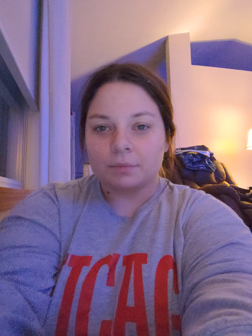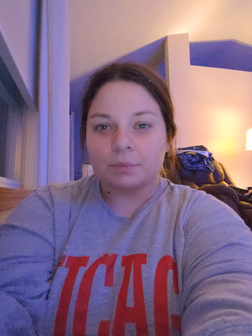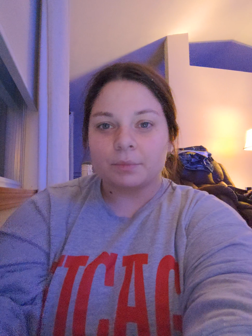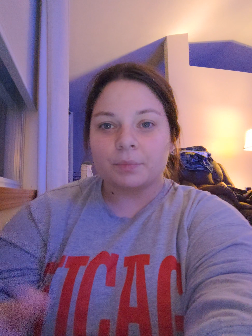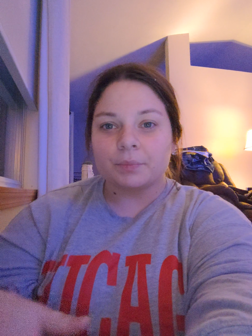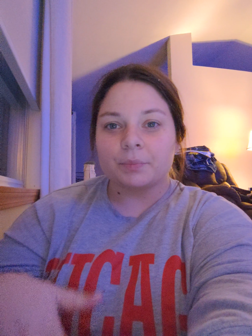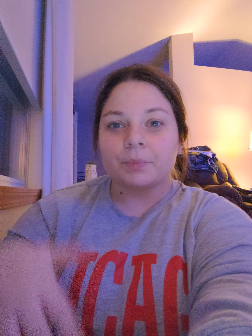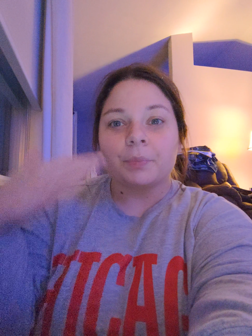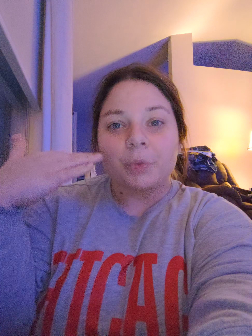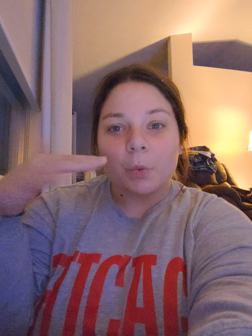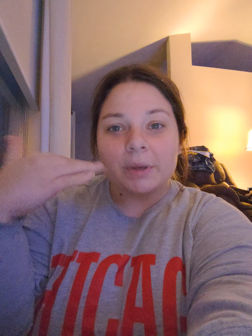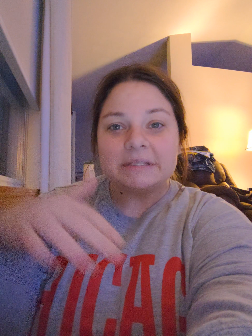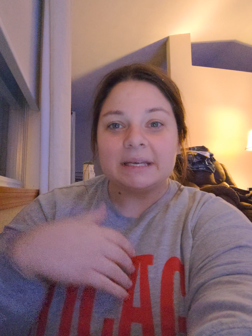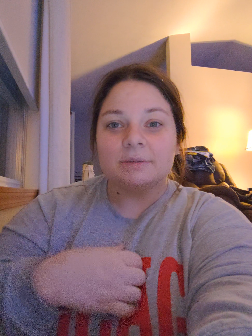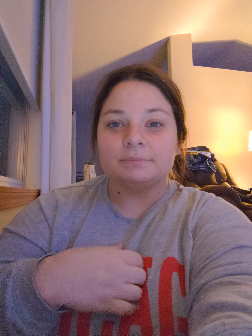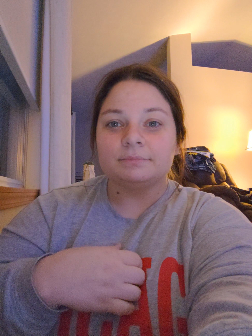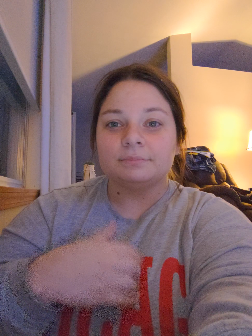noisy